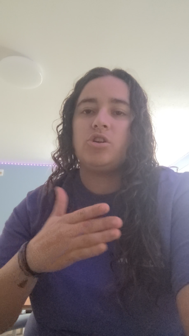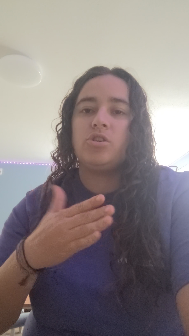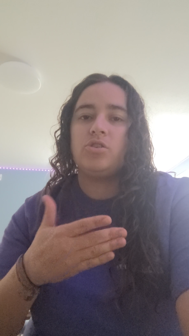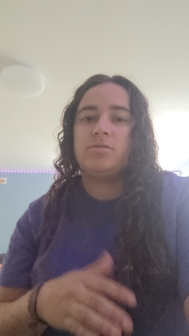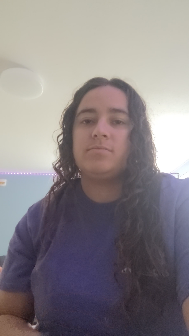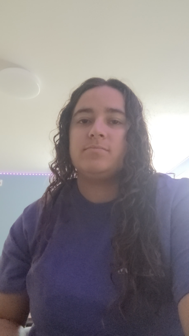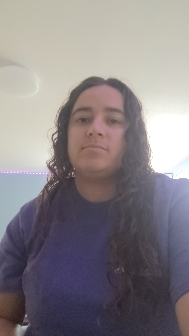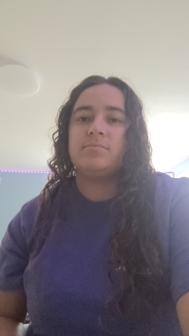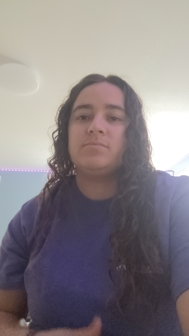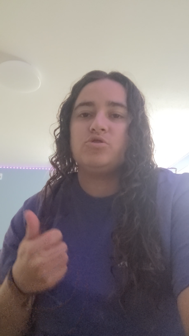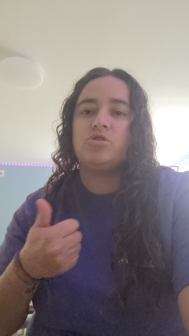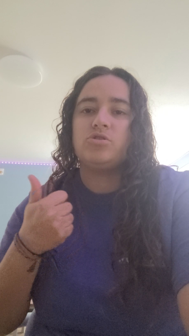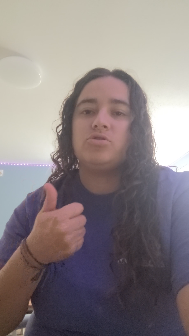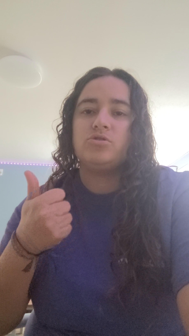chase